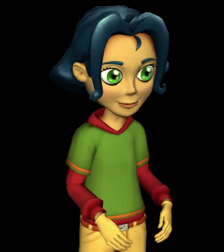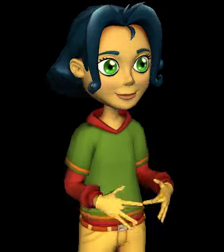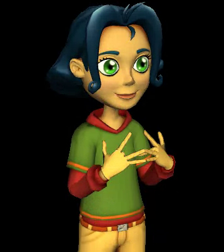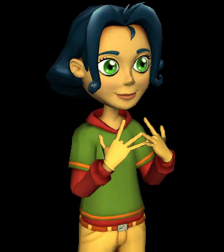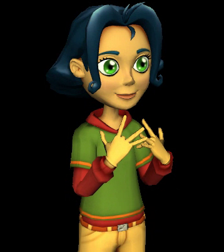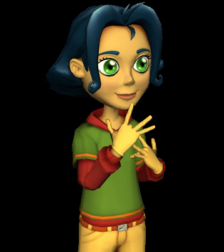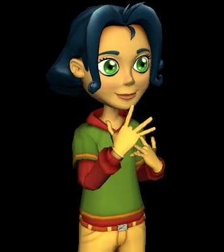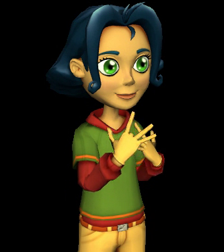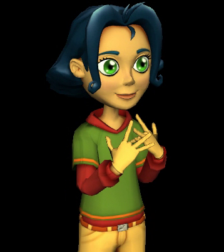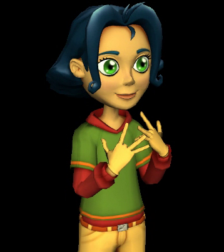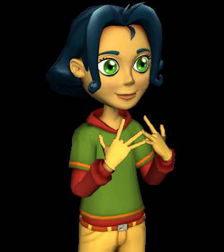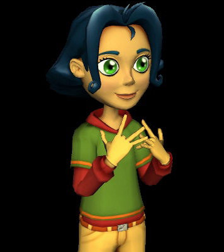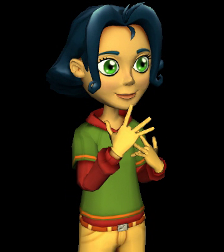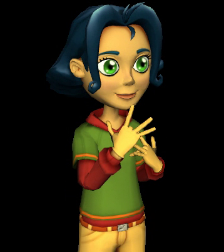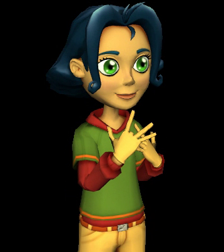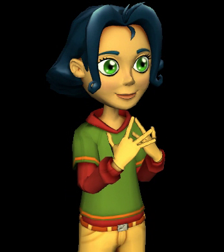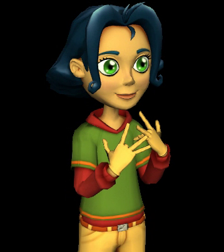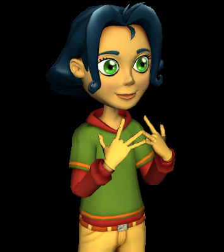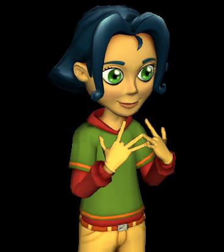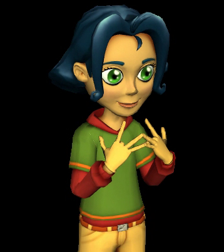مسرح